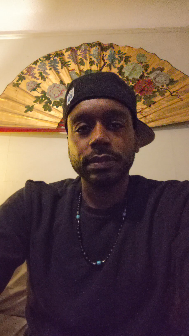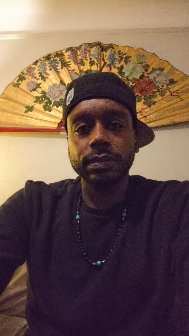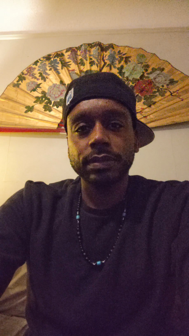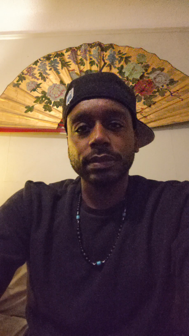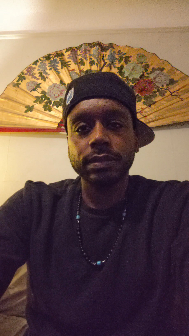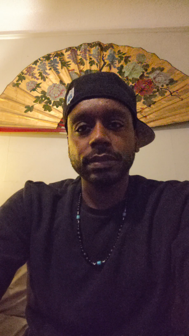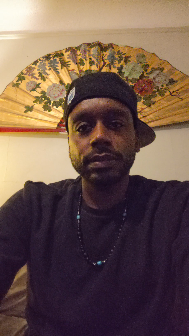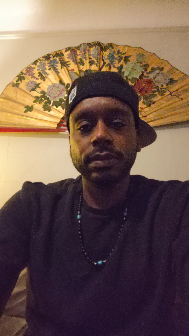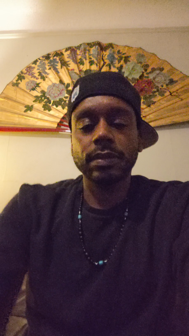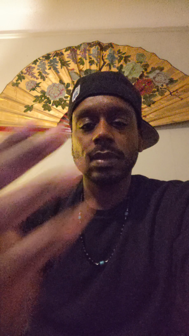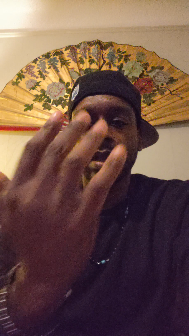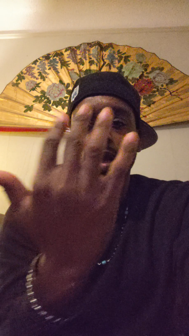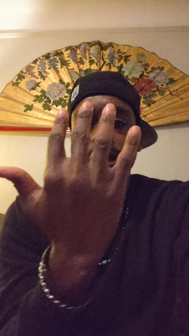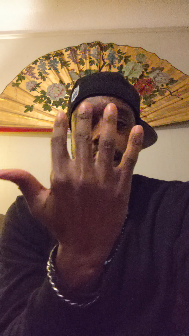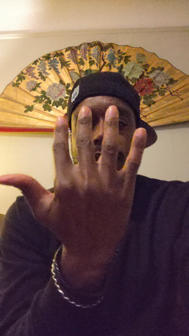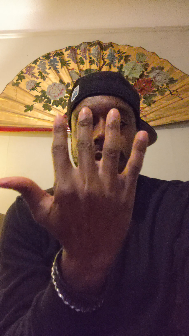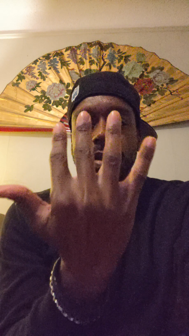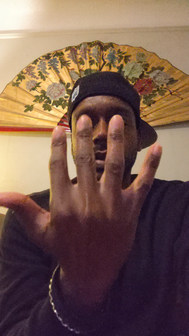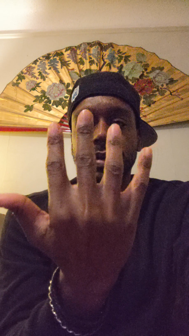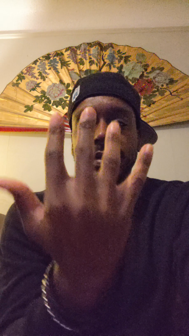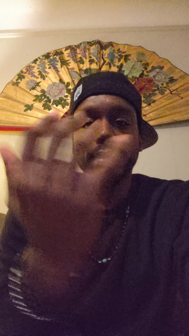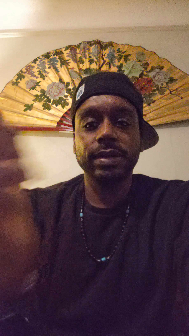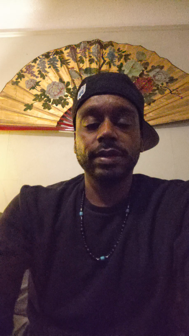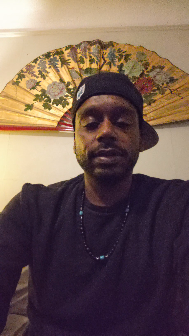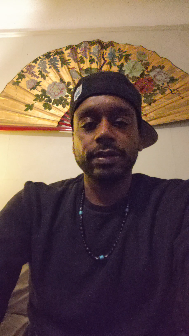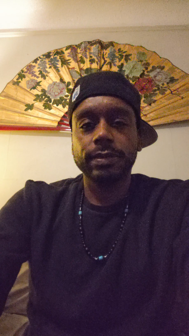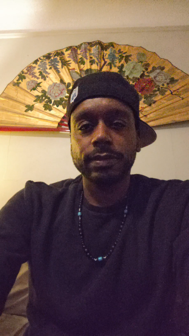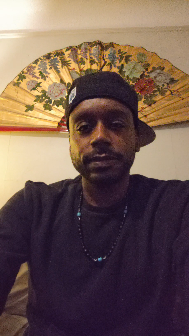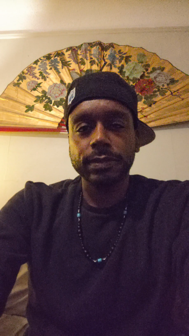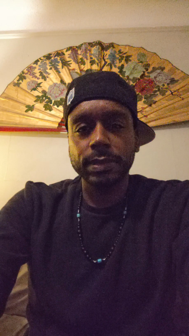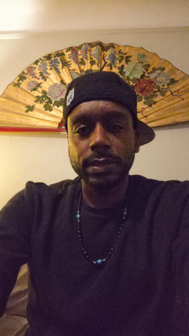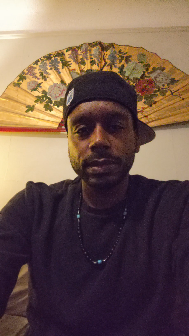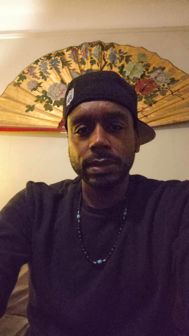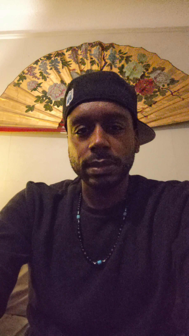hand